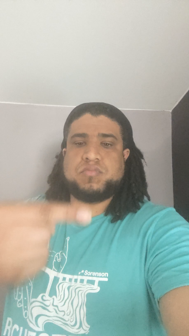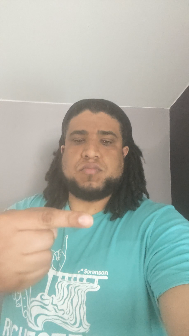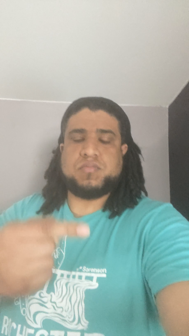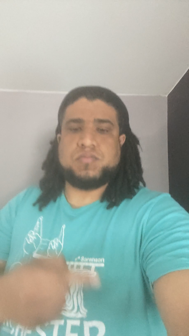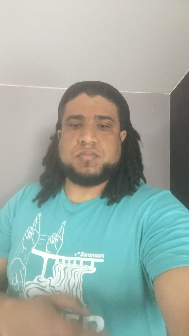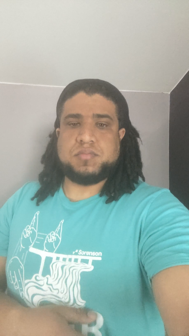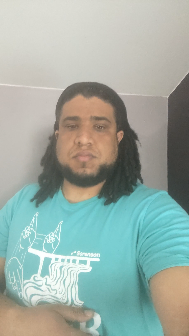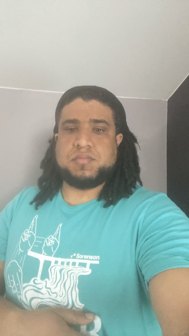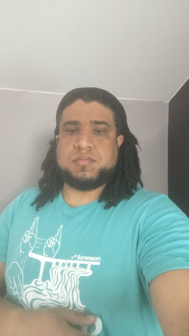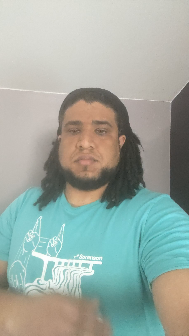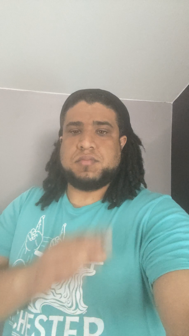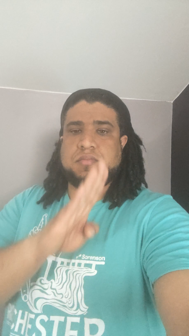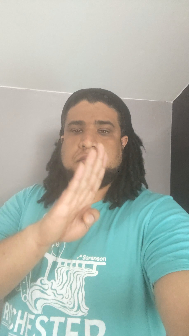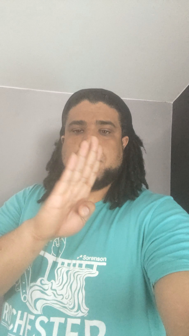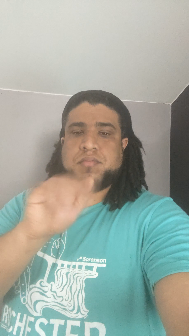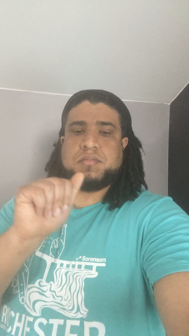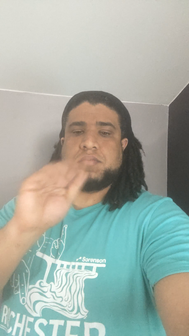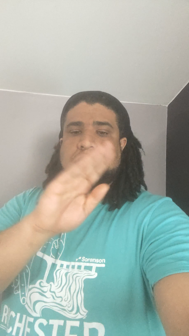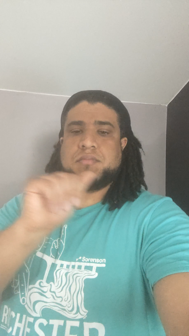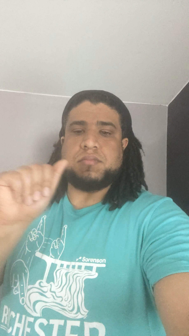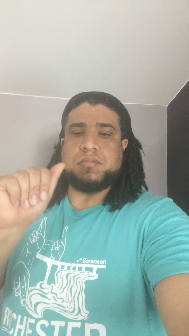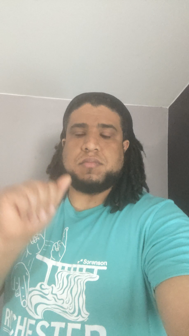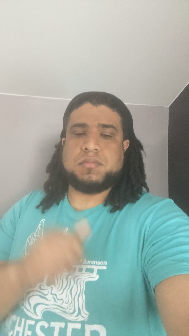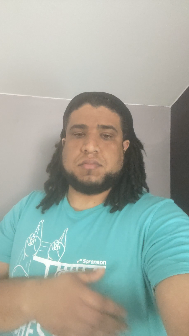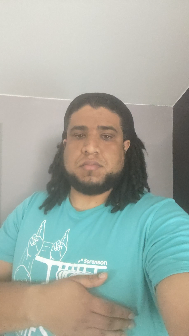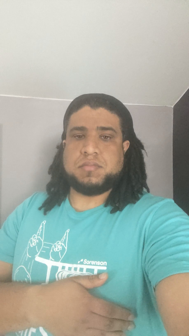baa baa